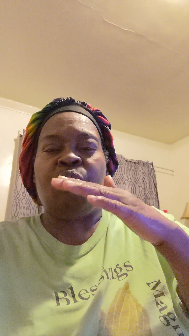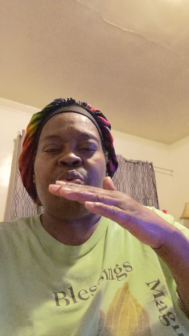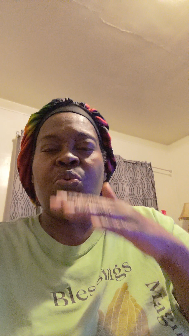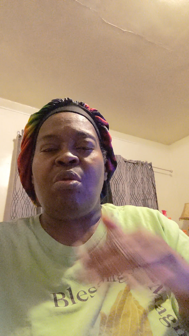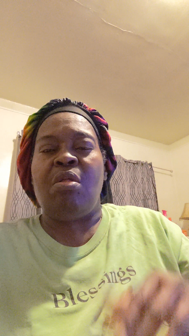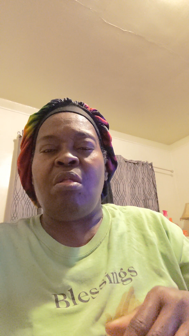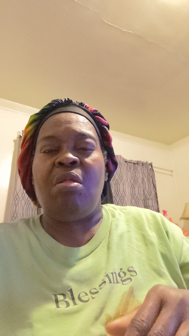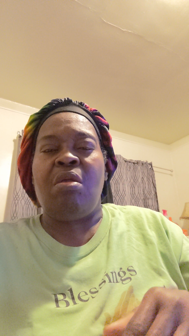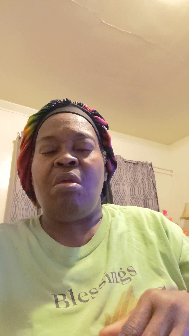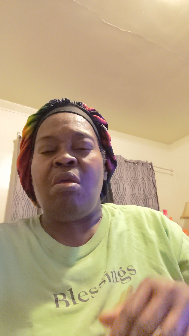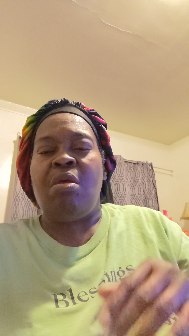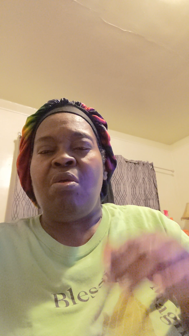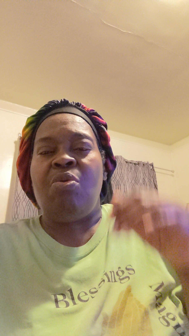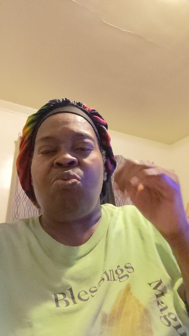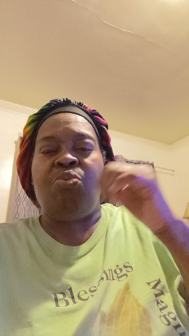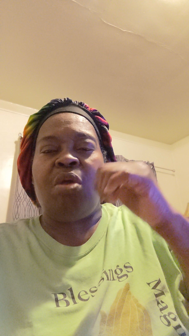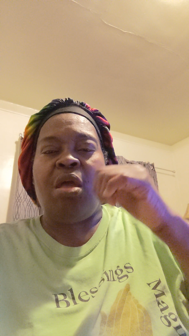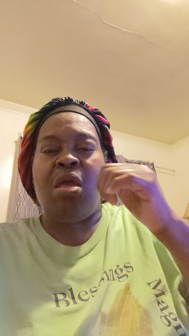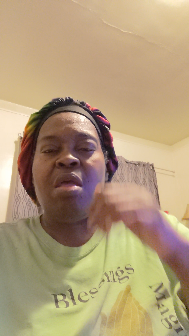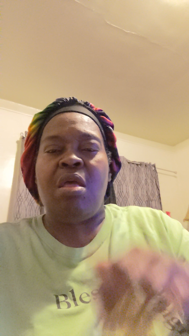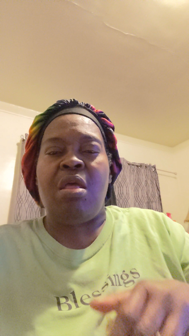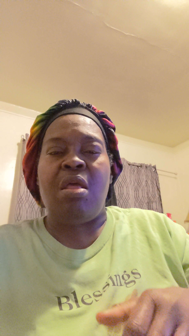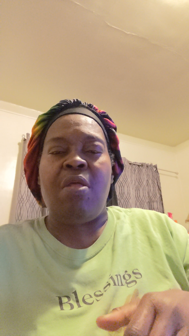rock